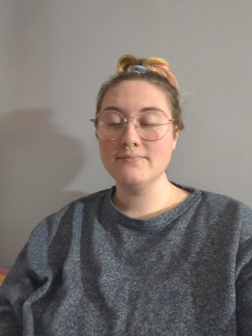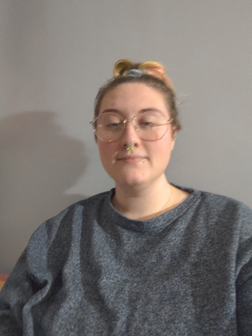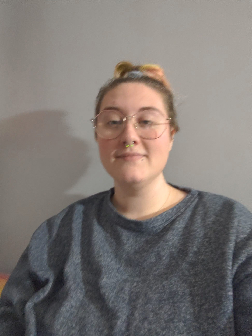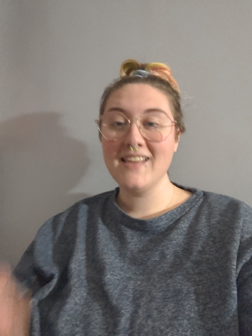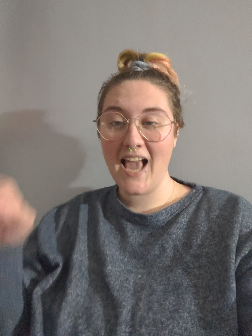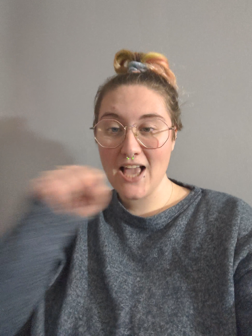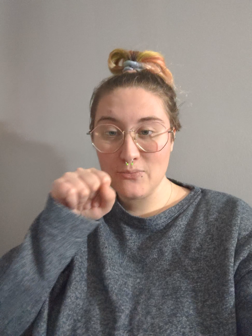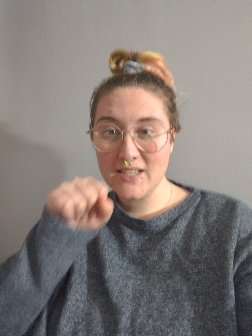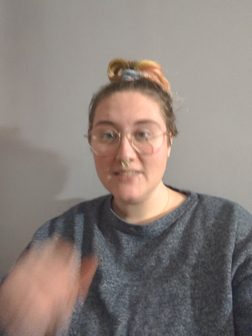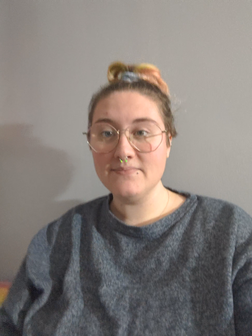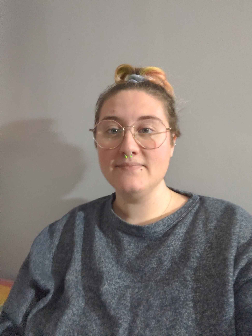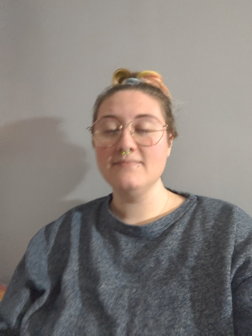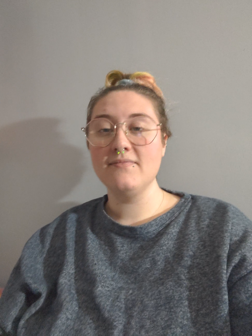carrot